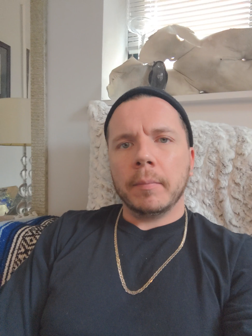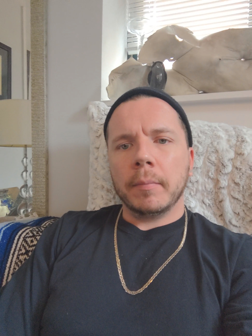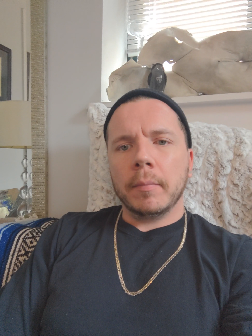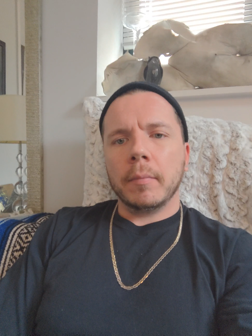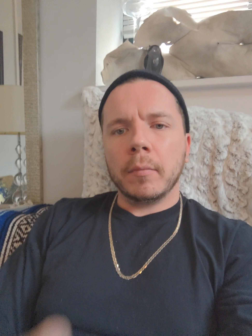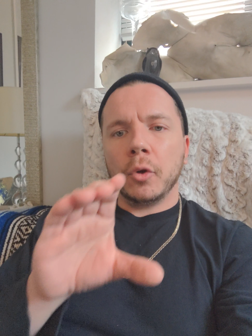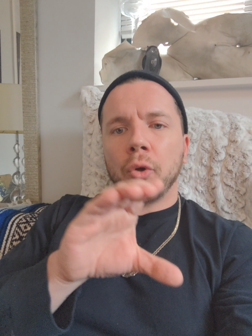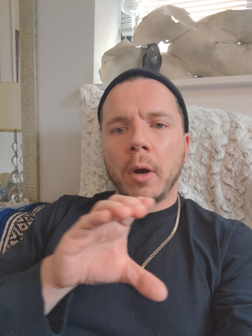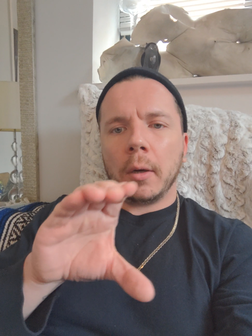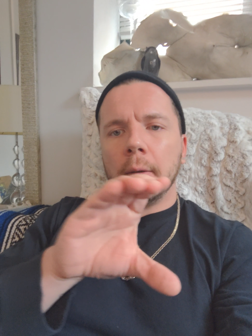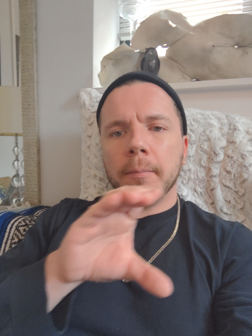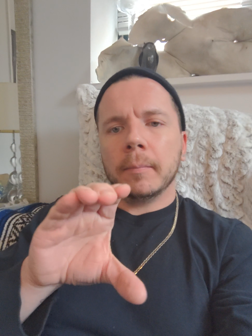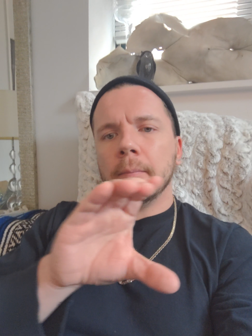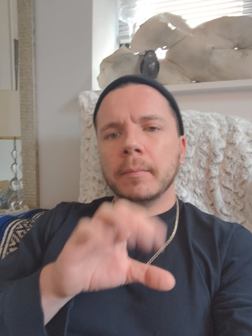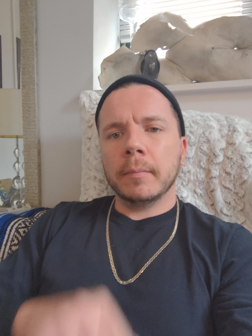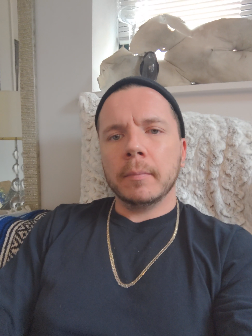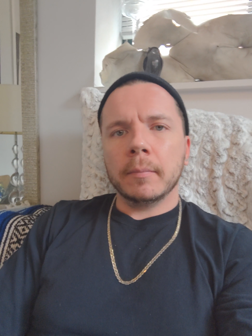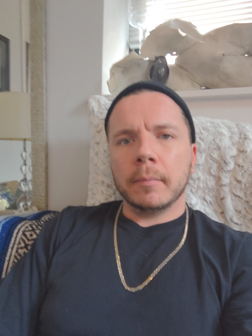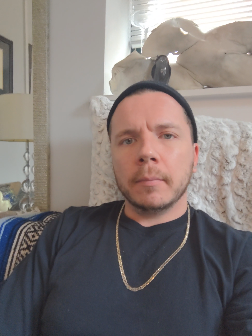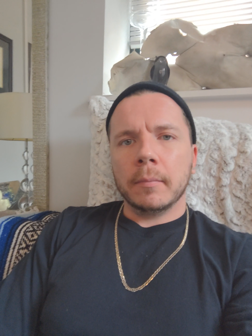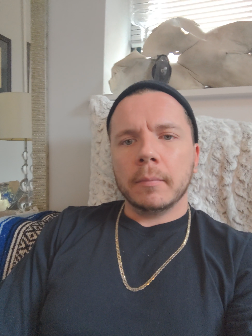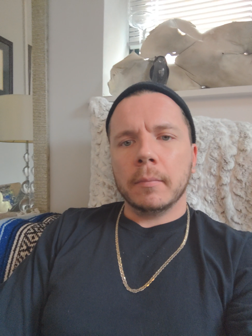chocolate